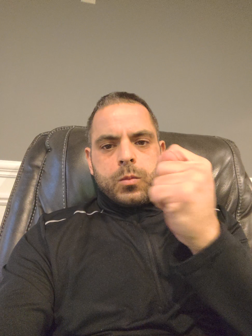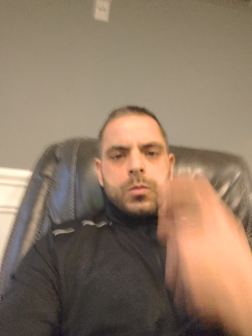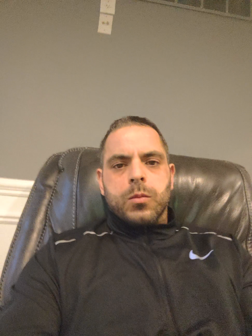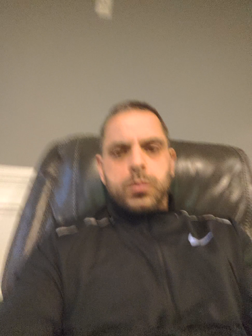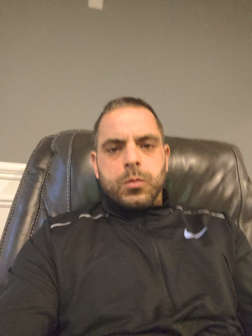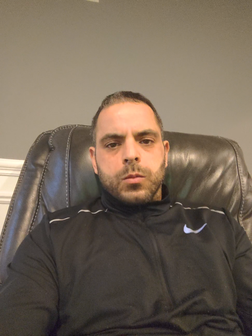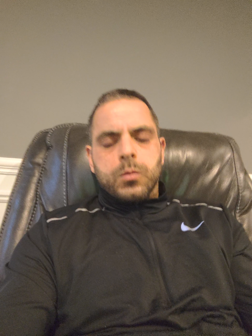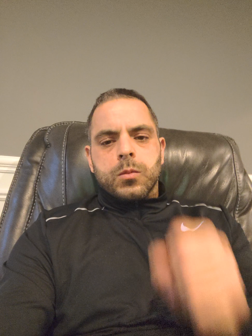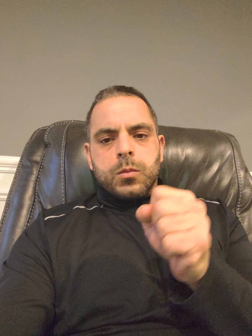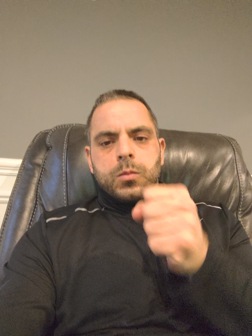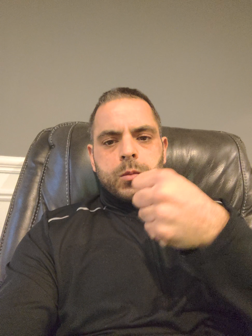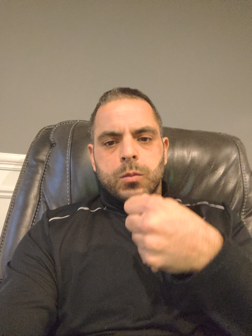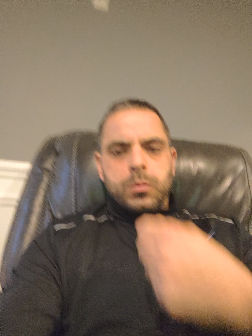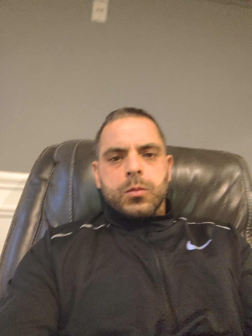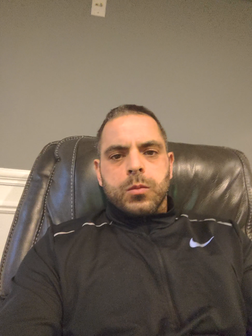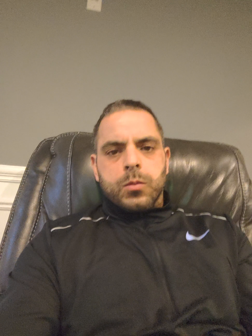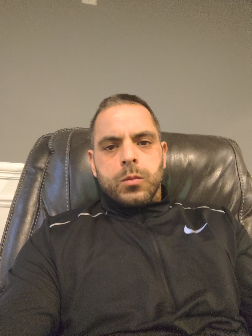make